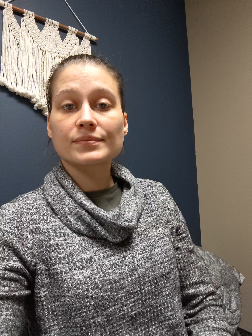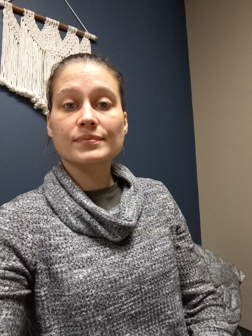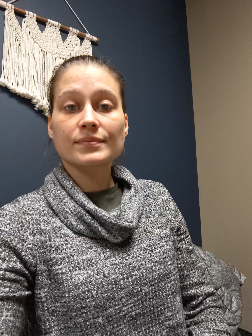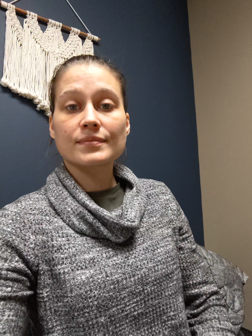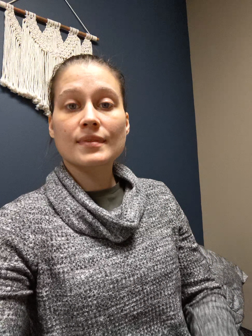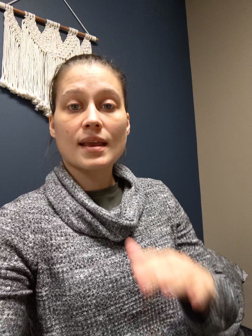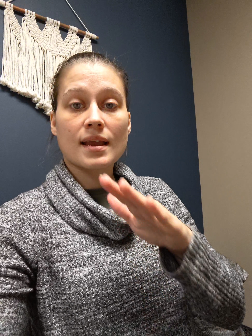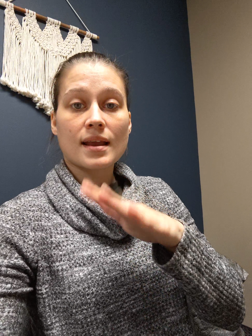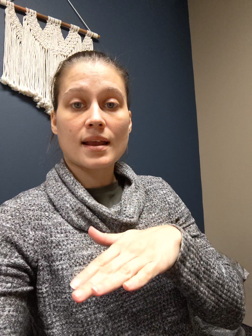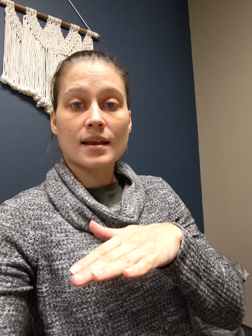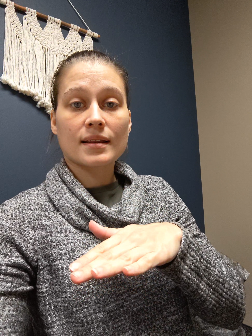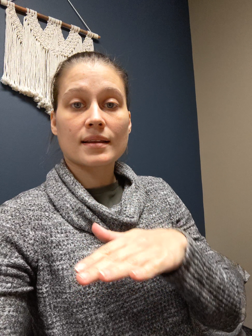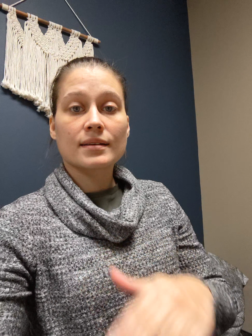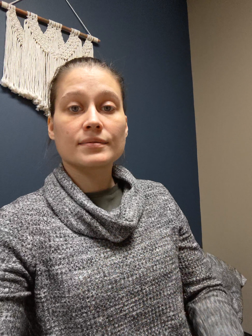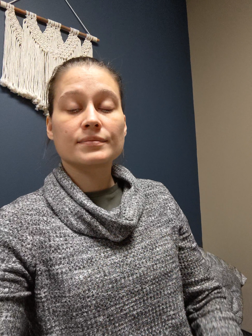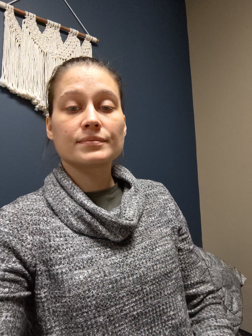on